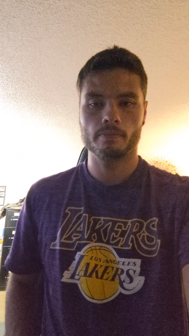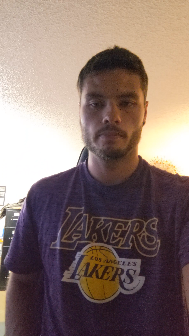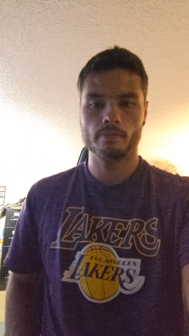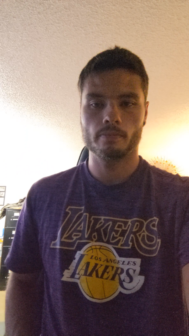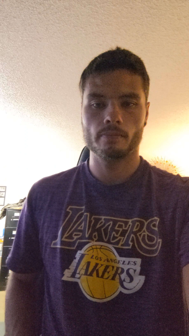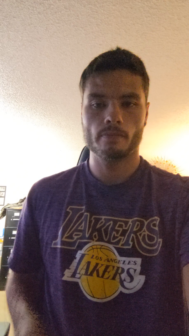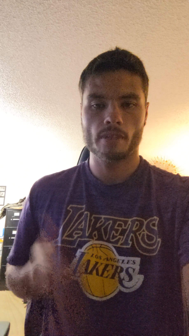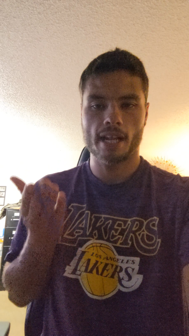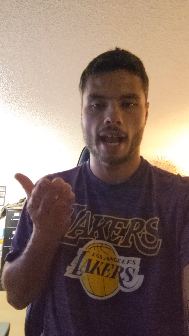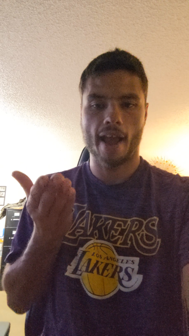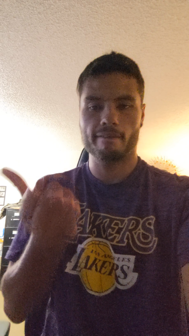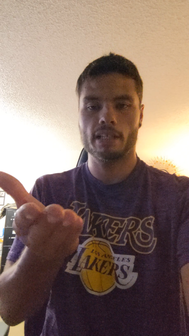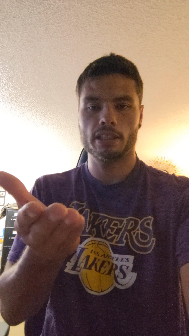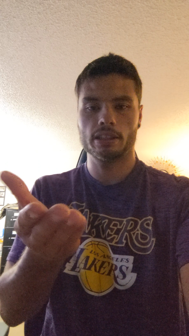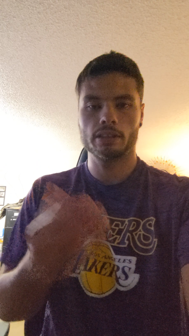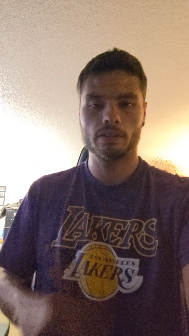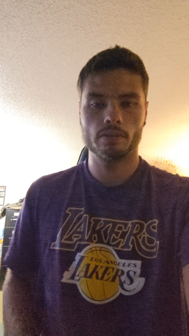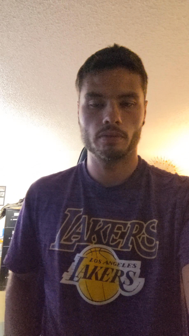oven